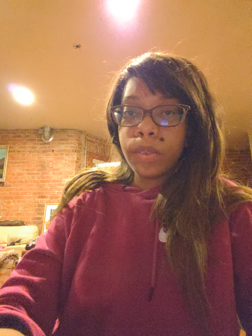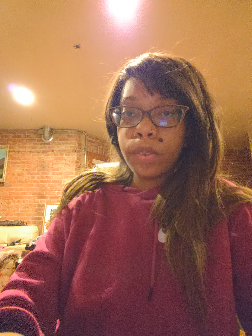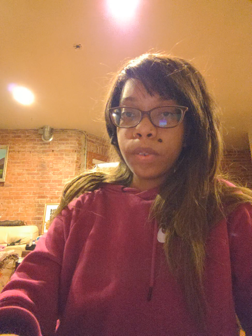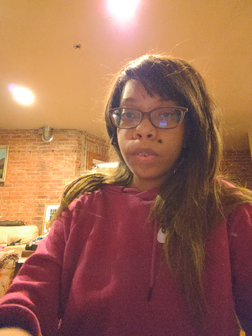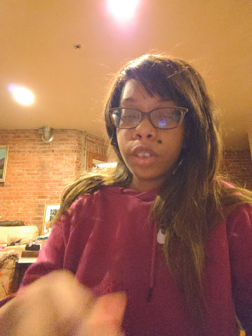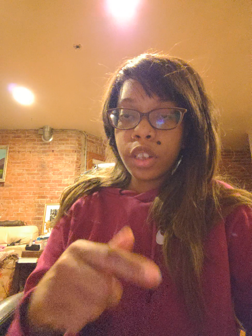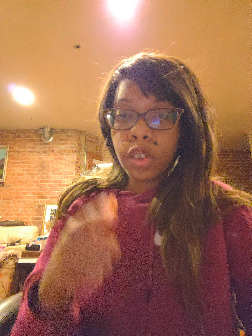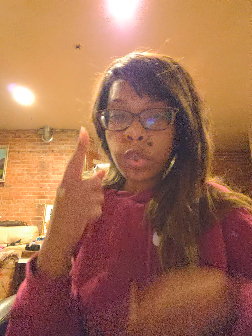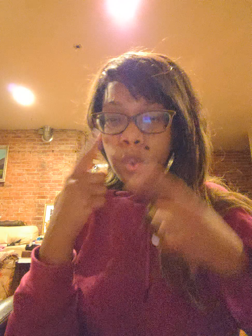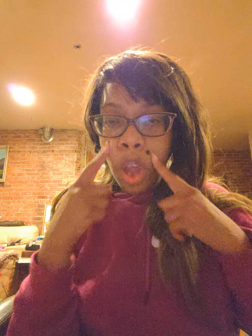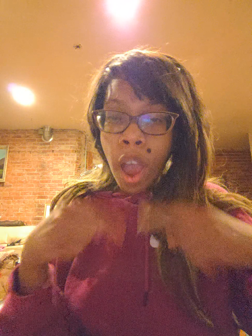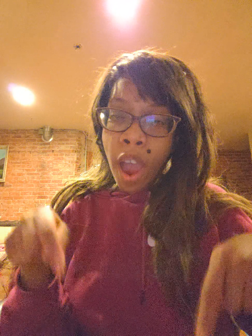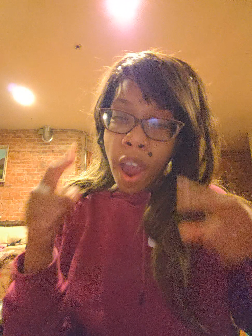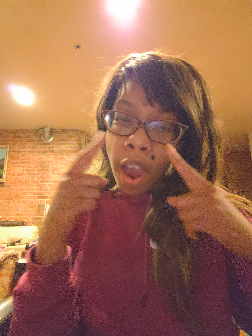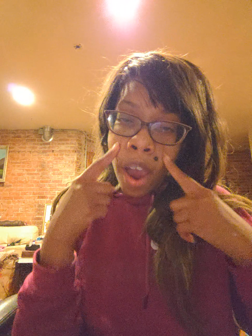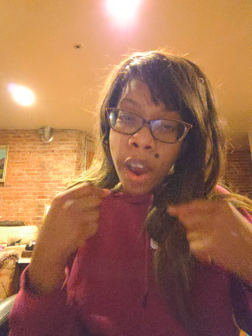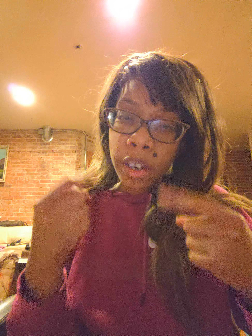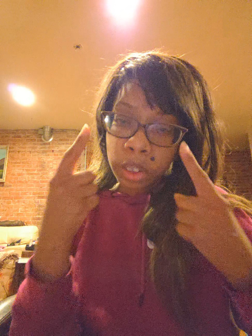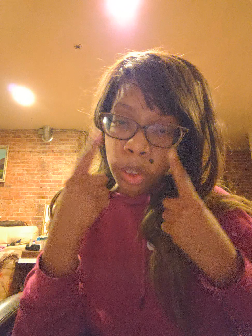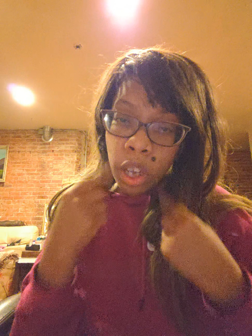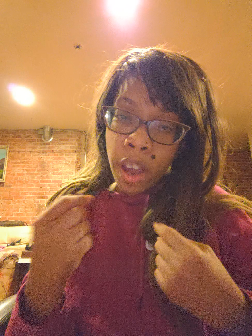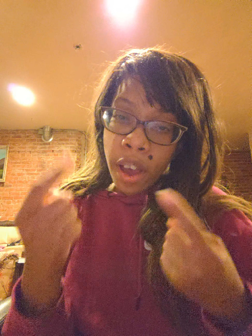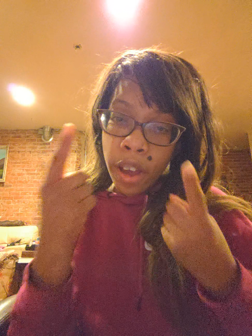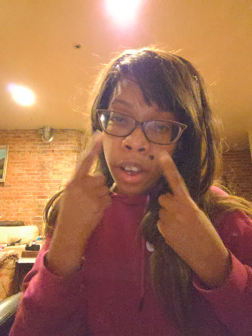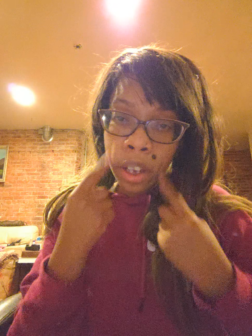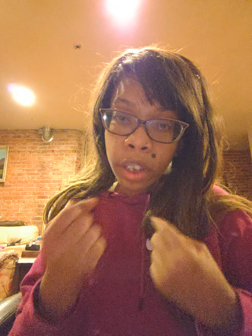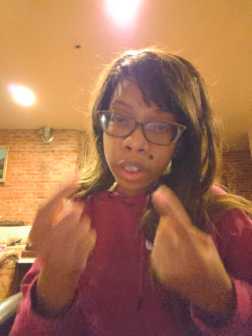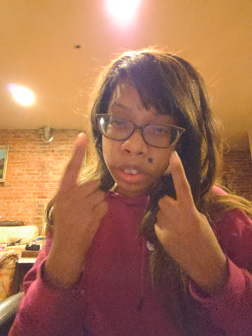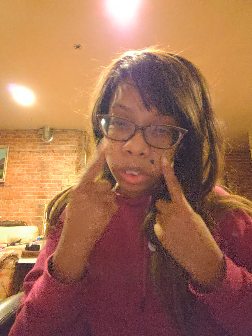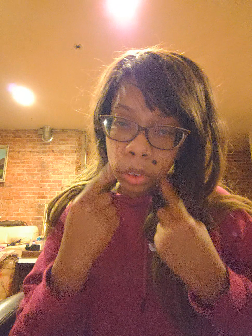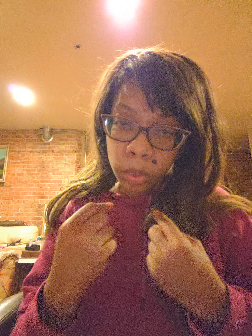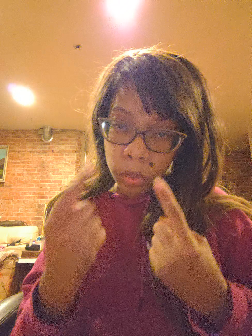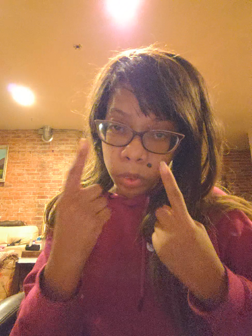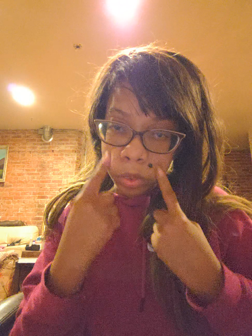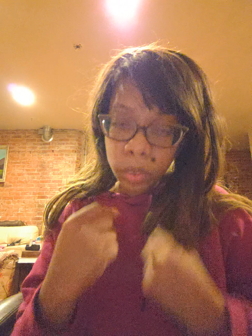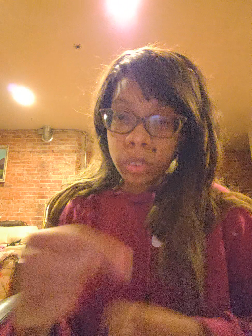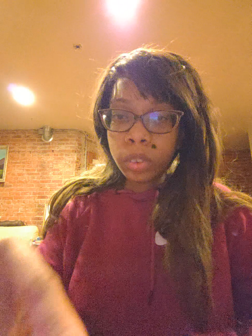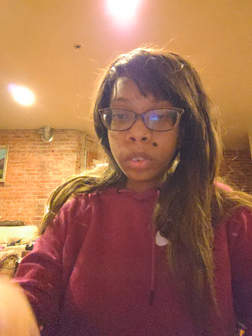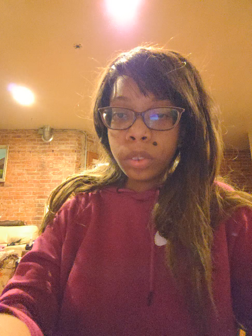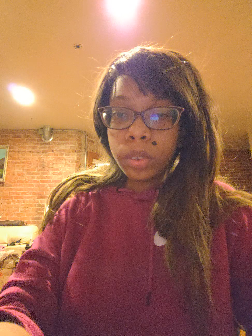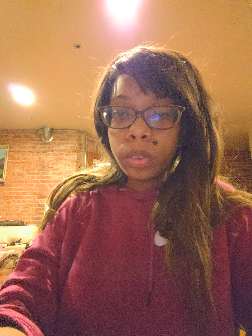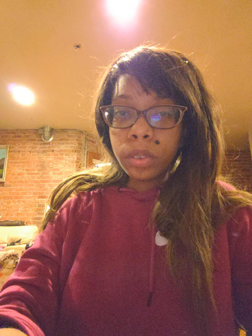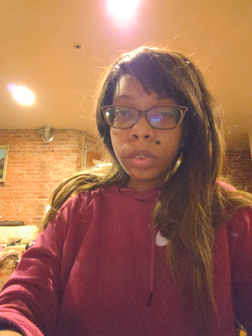cry